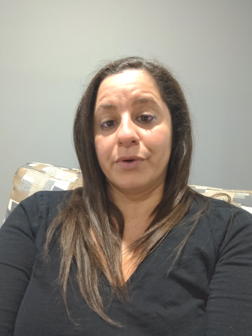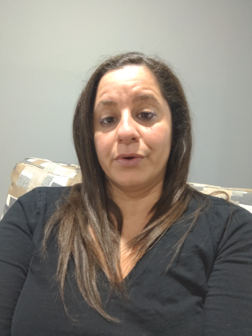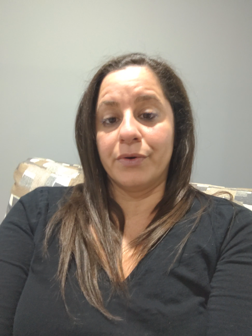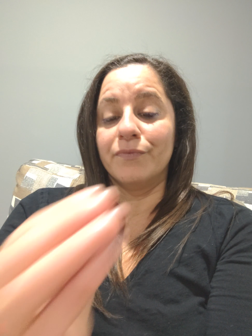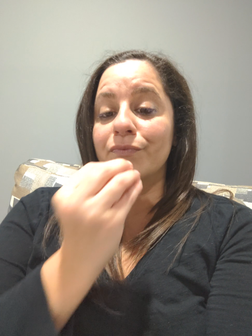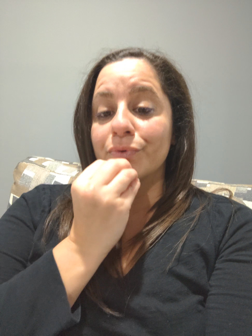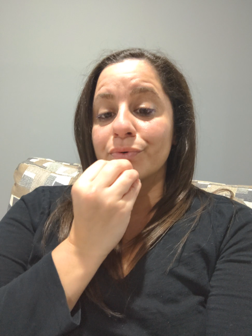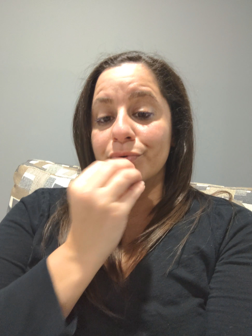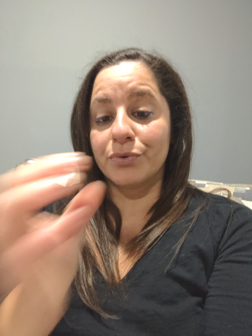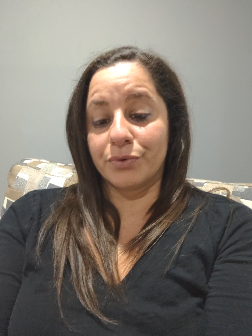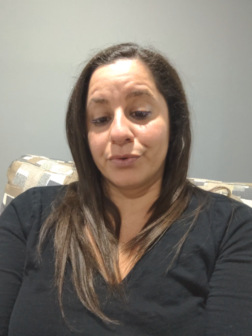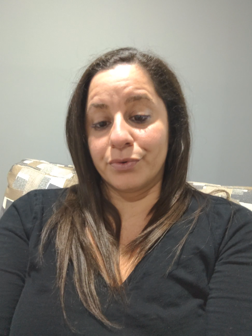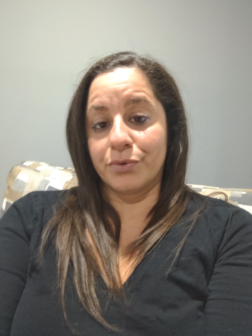food